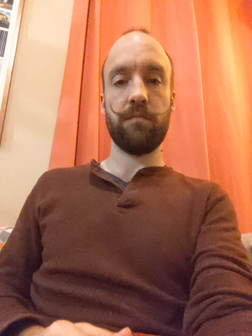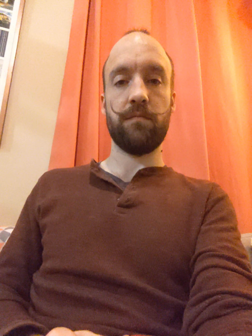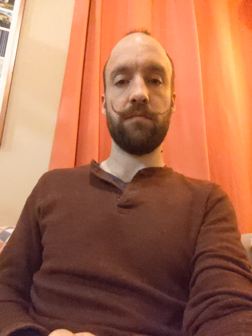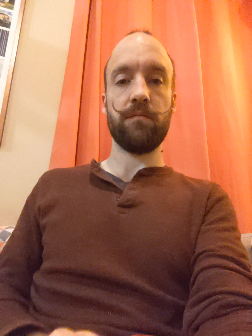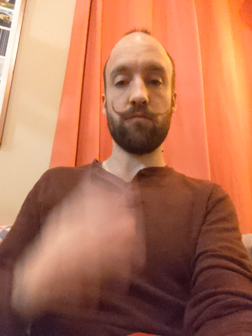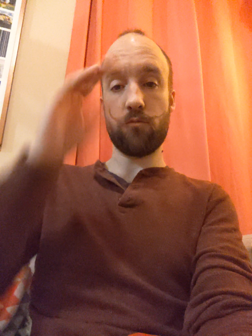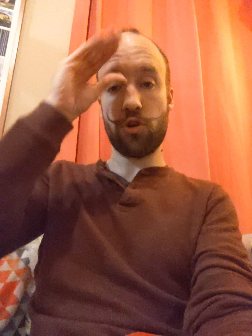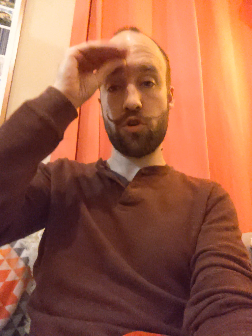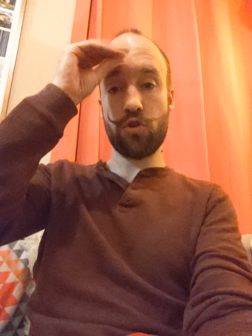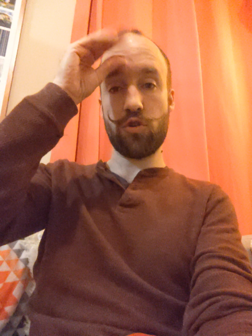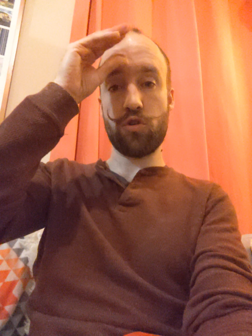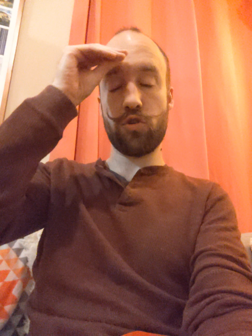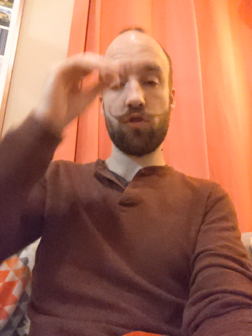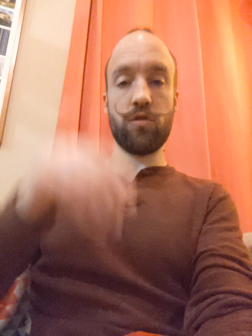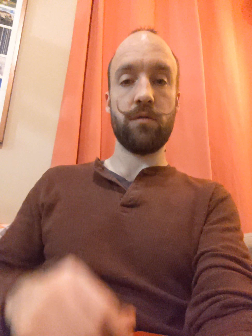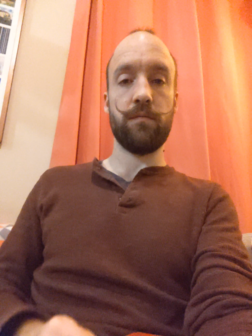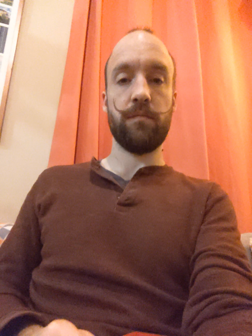boy